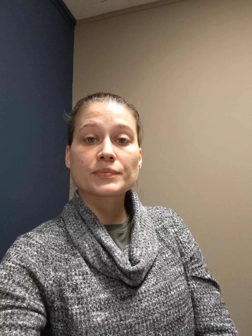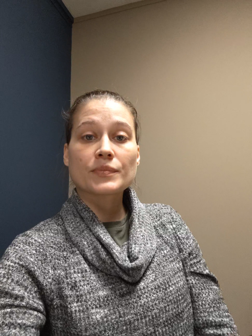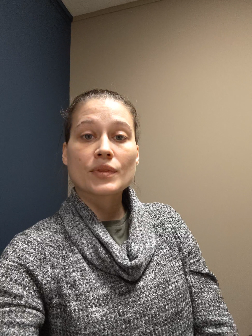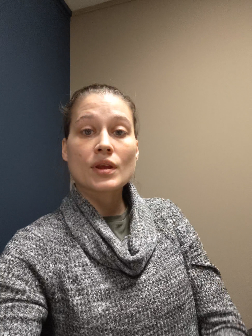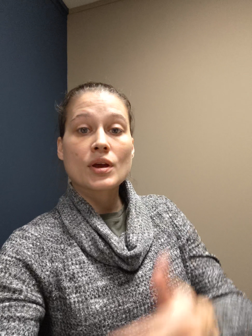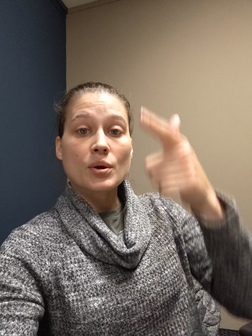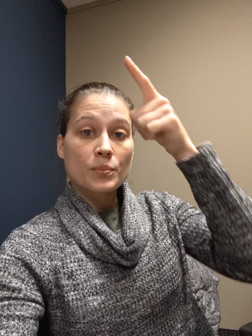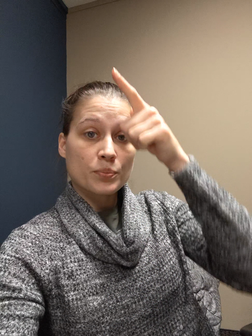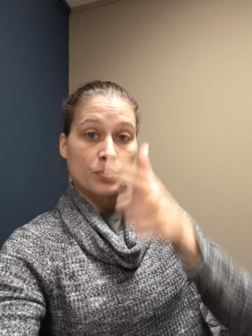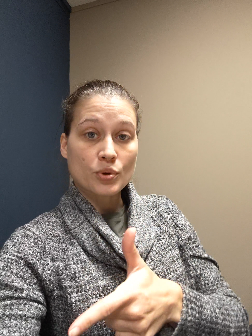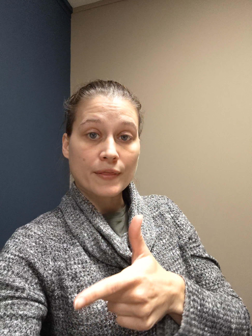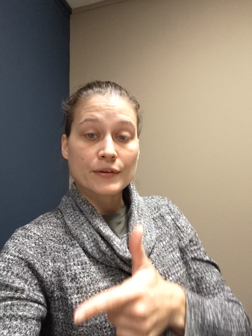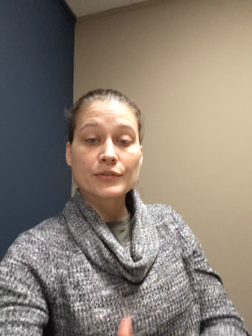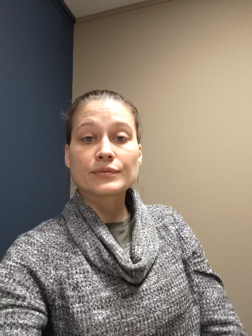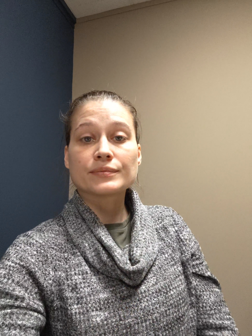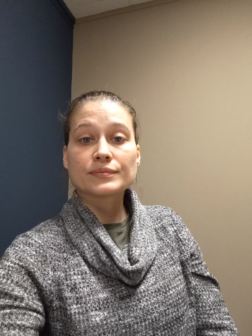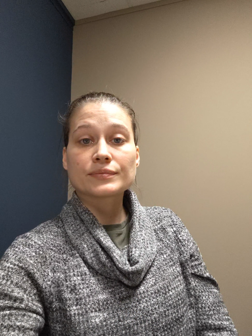brother